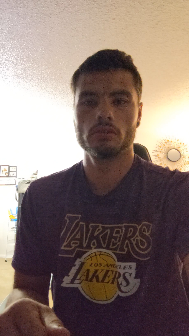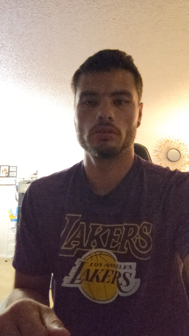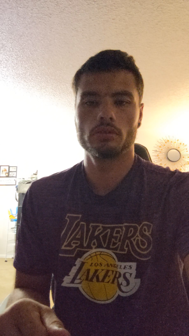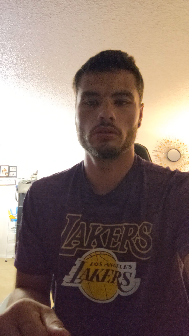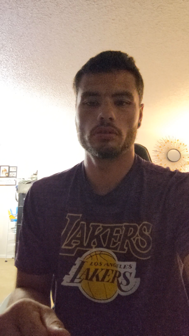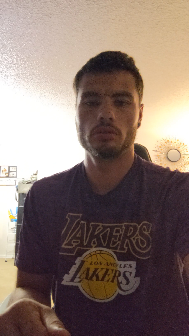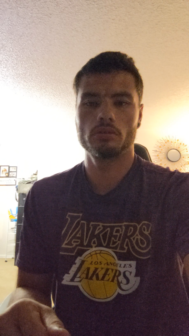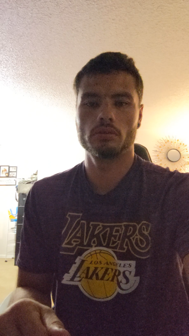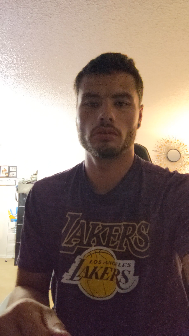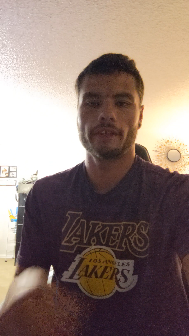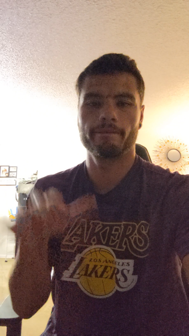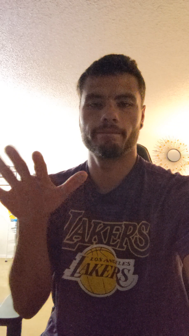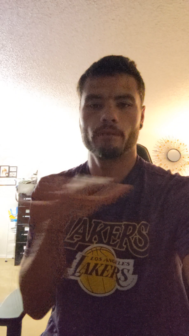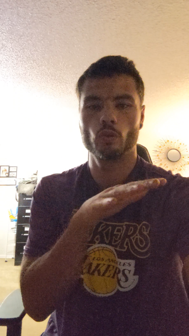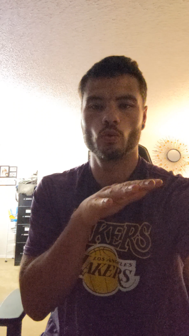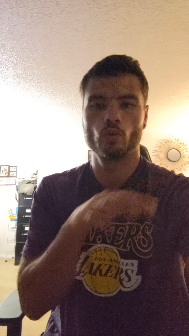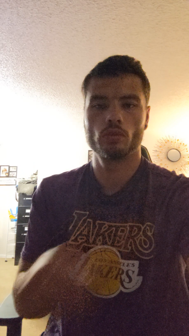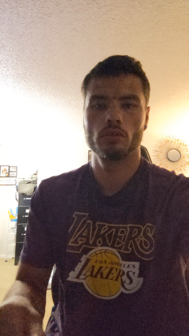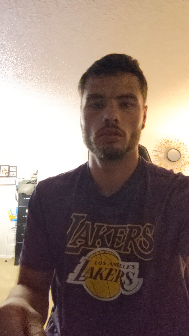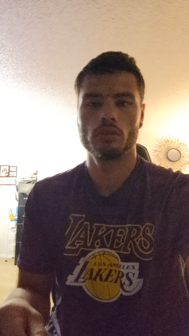full